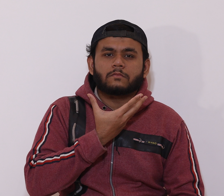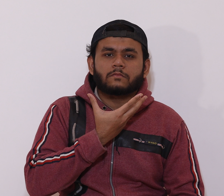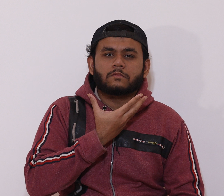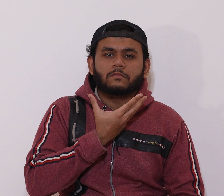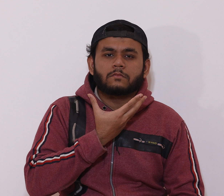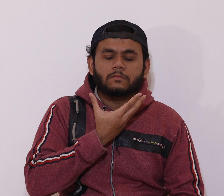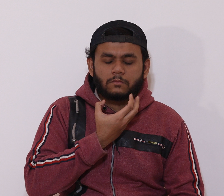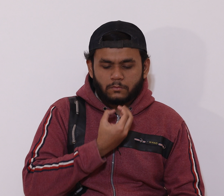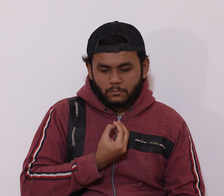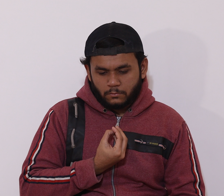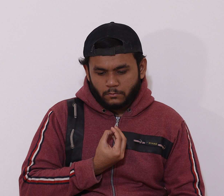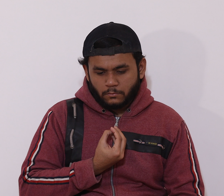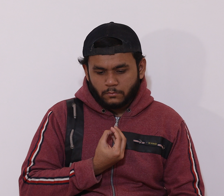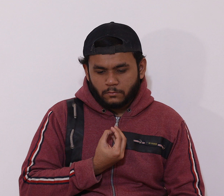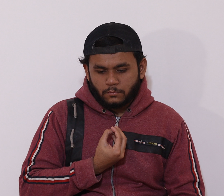sad